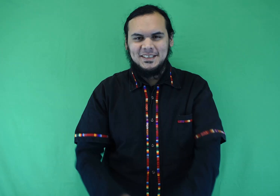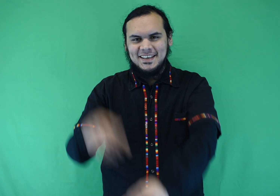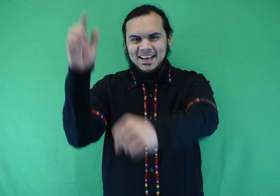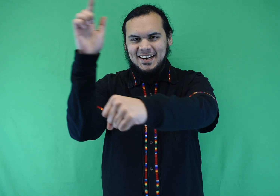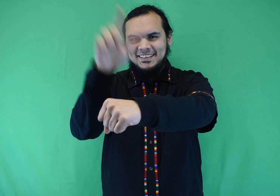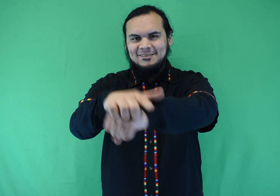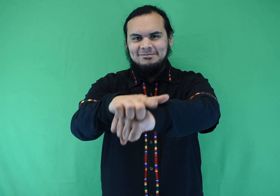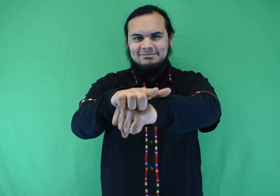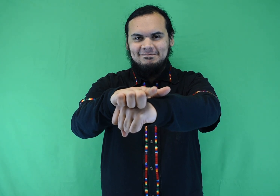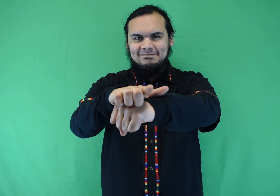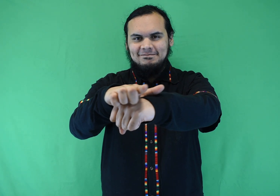especial